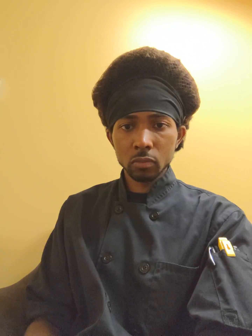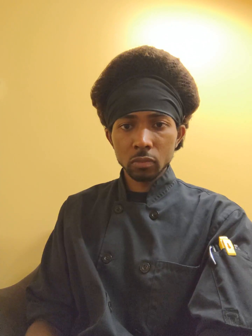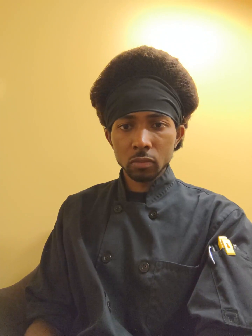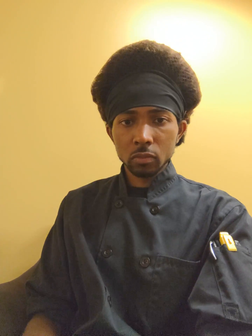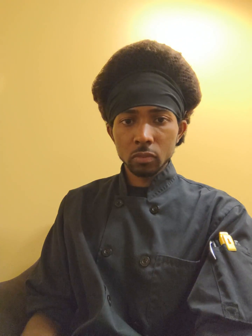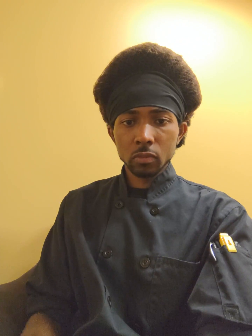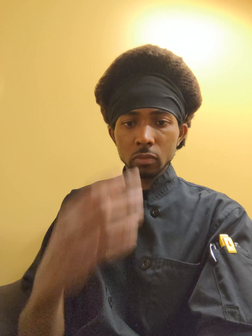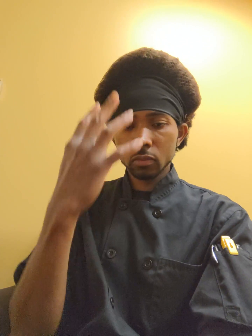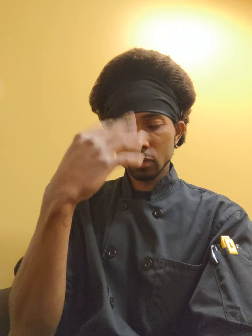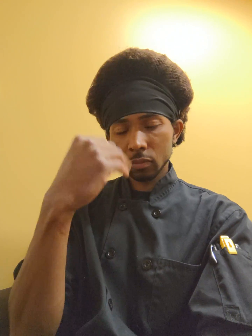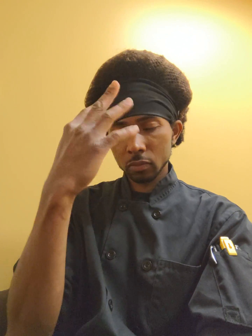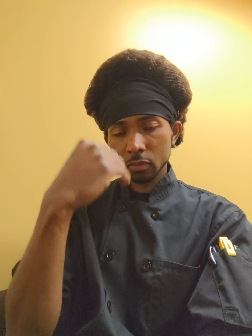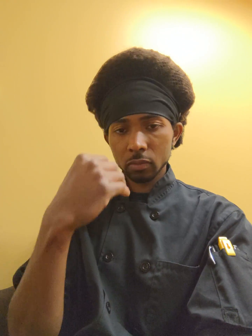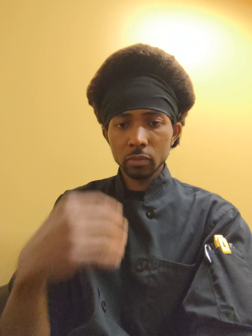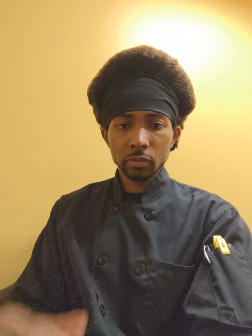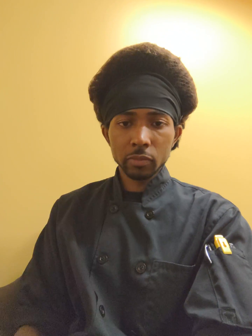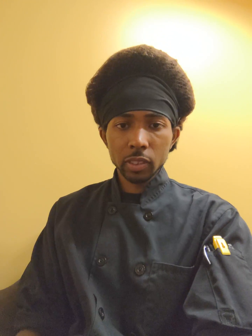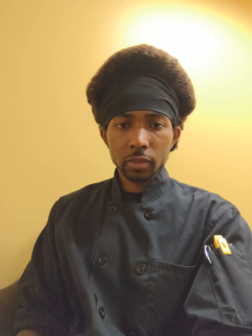asleep